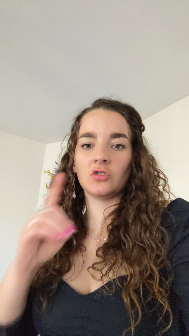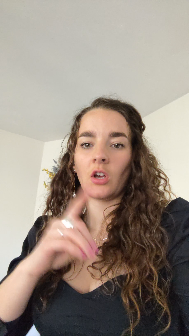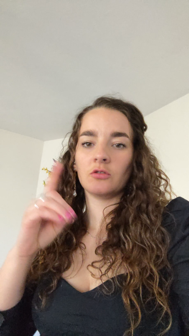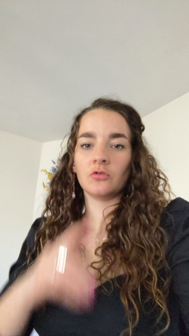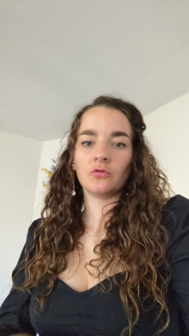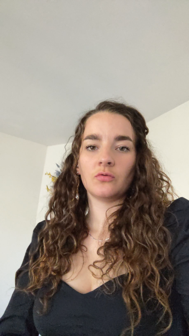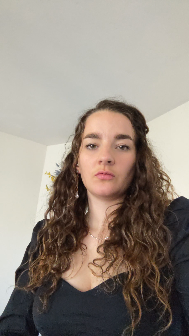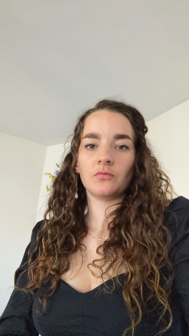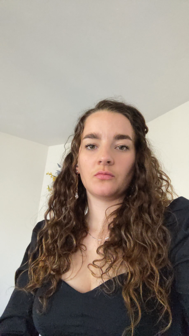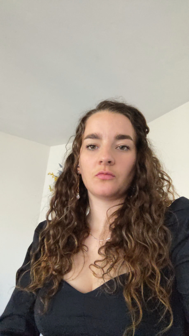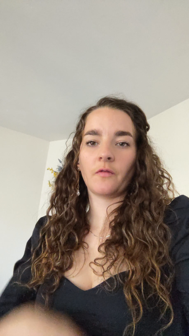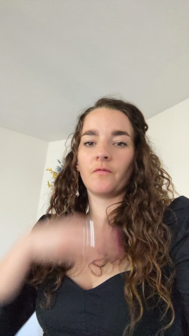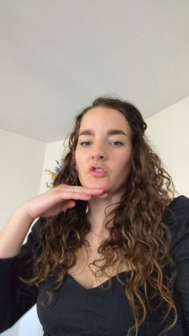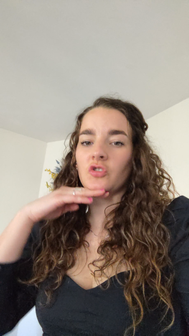full